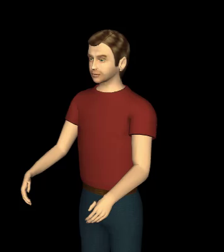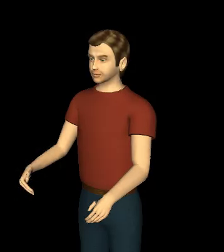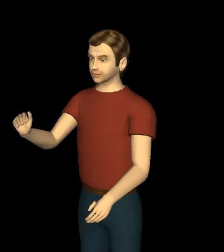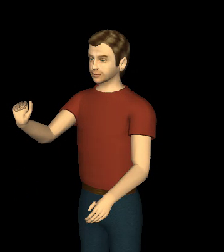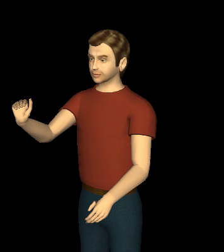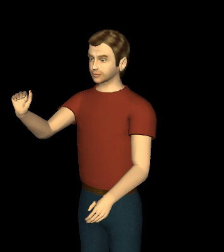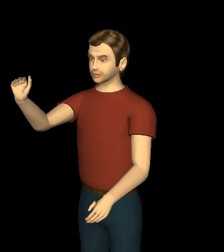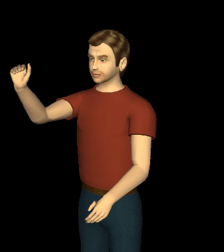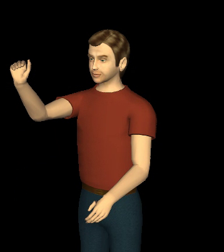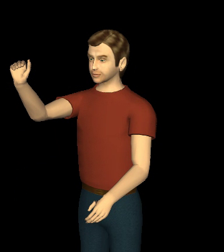يكبر